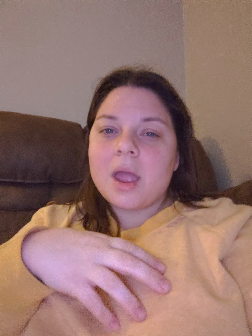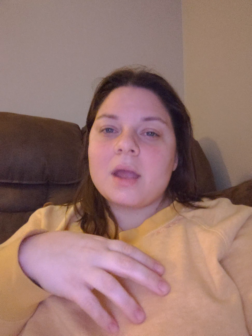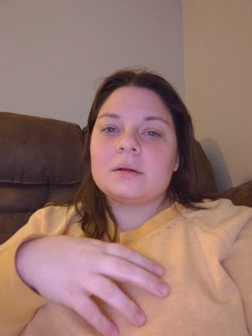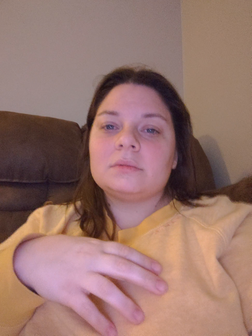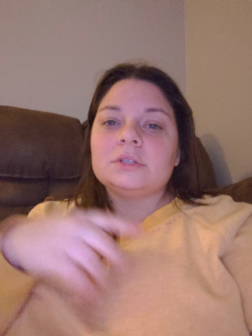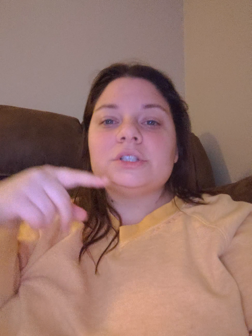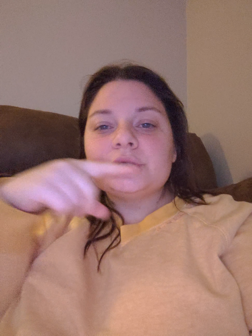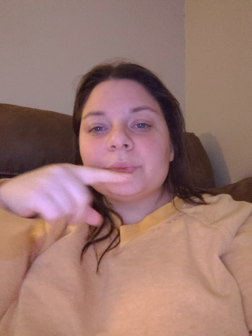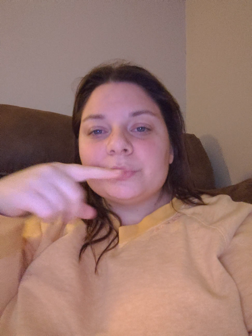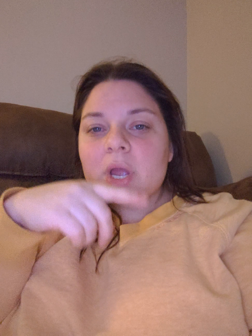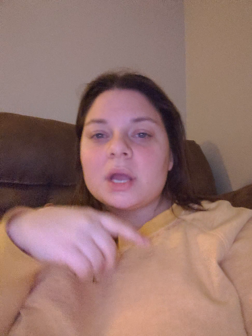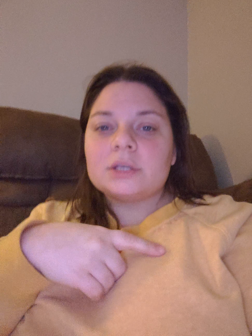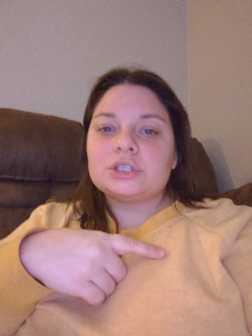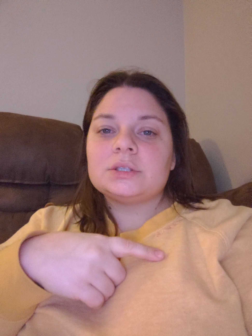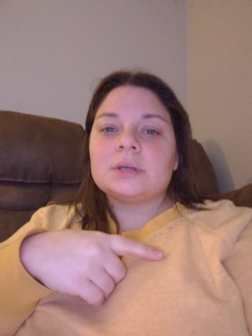toothbrush